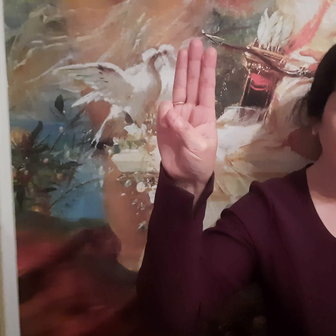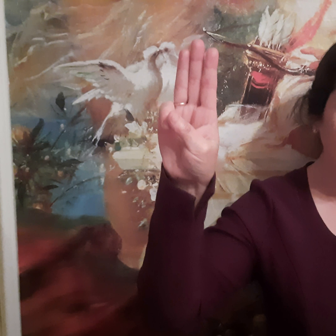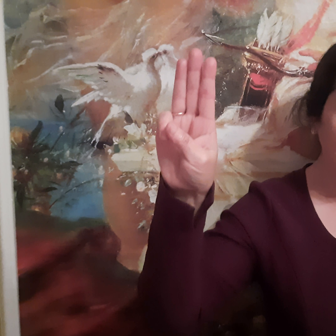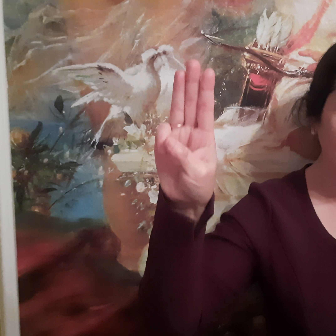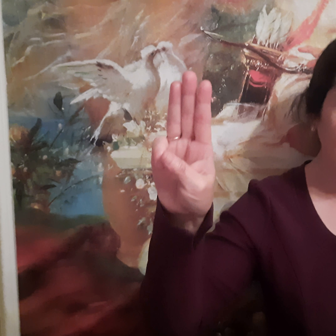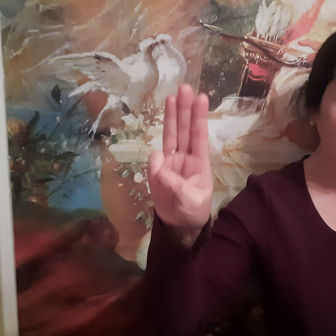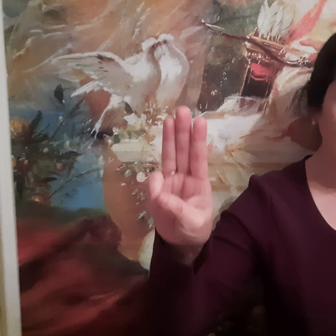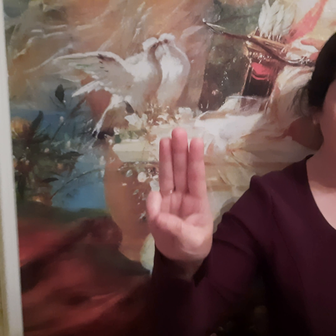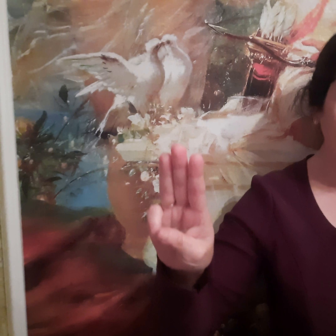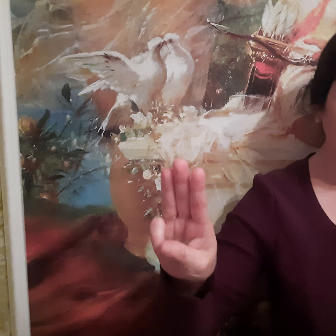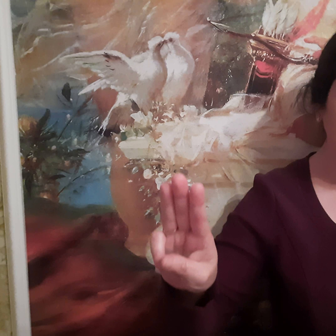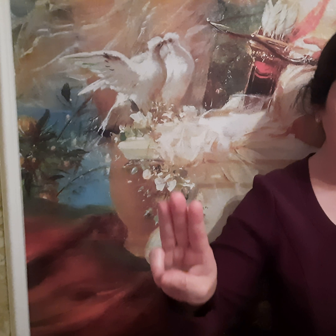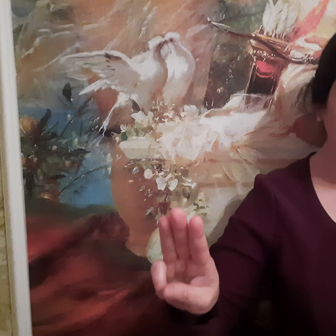Щ